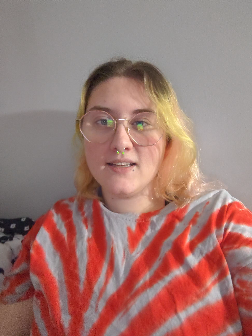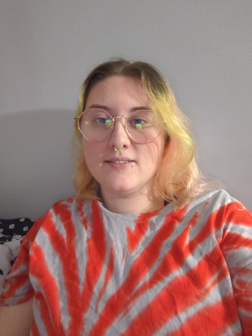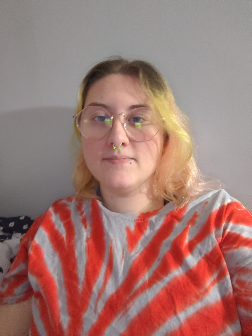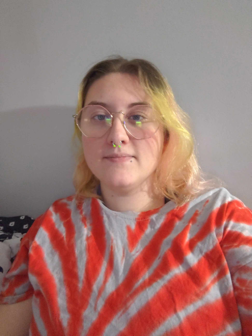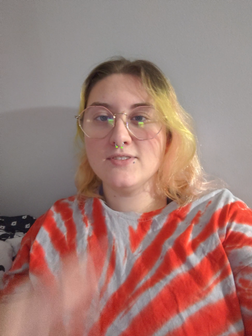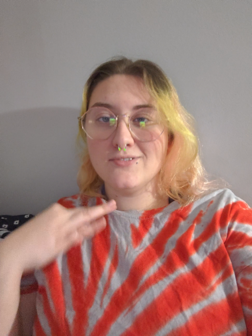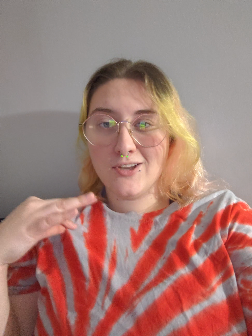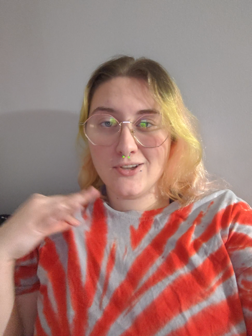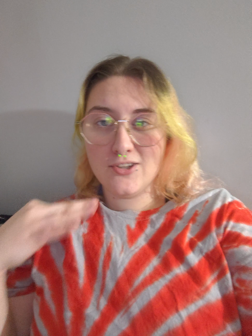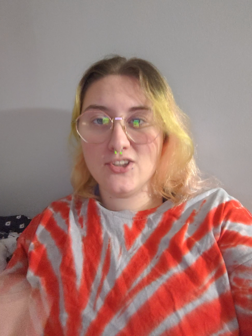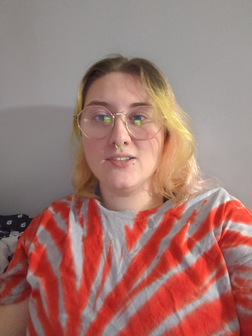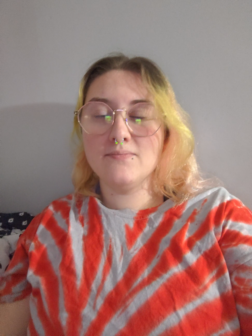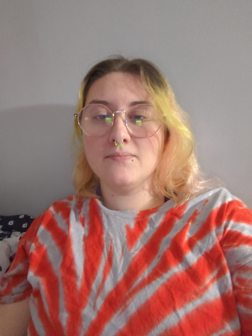shirt